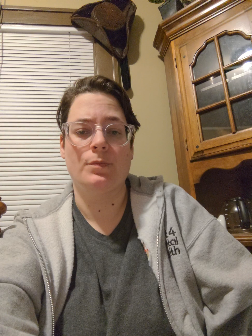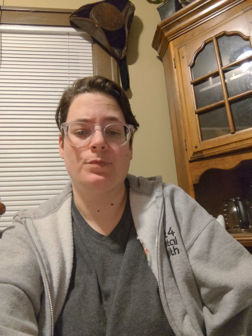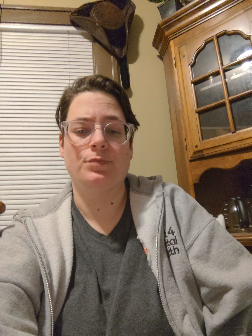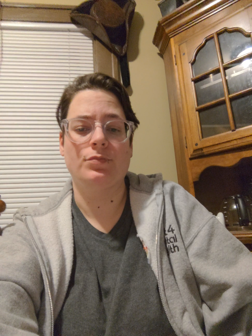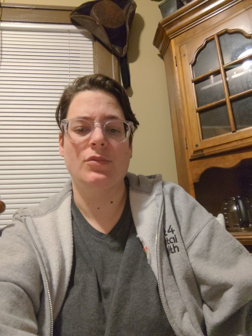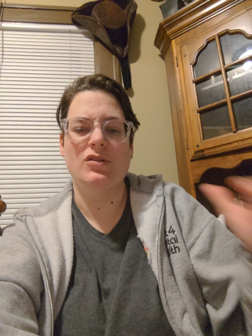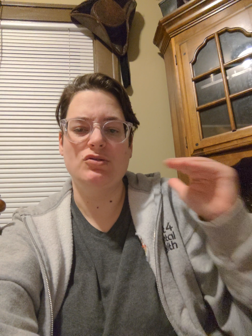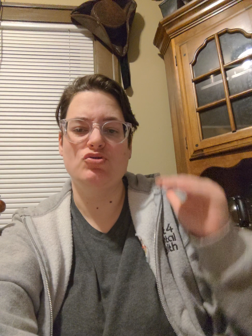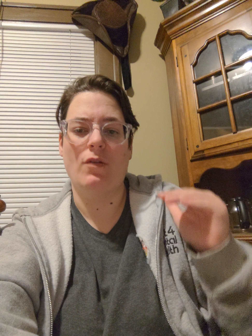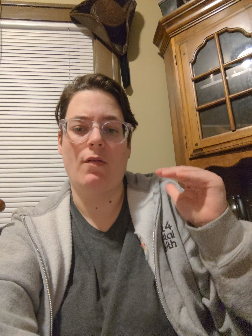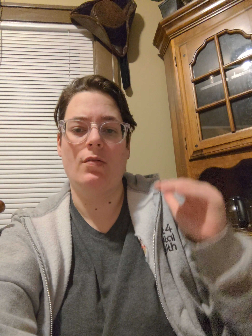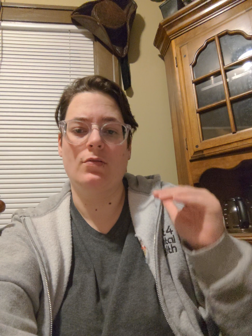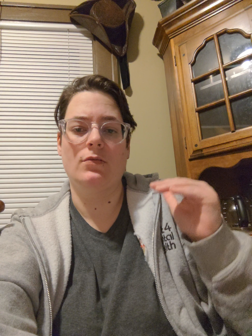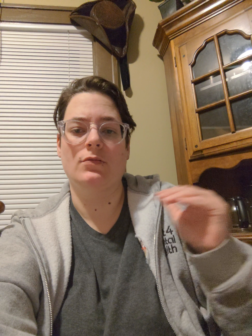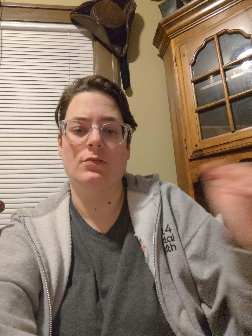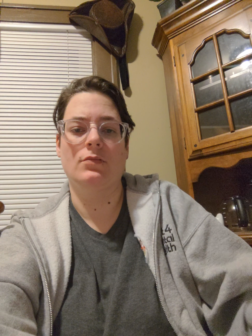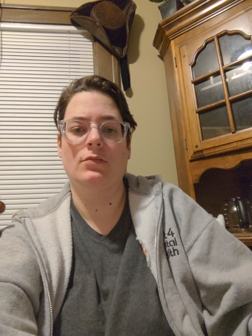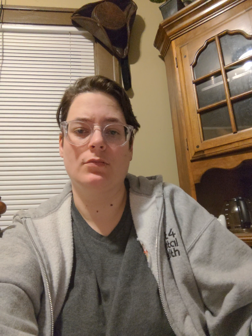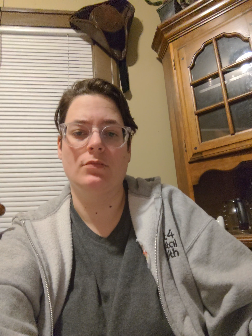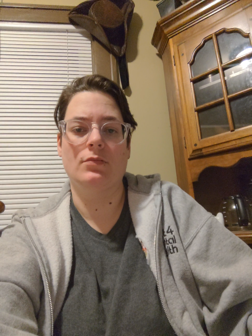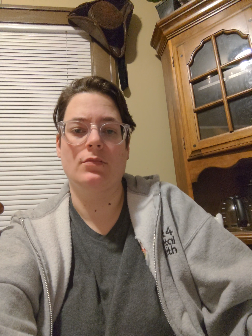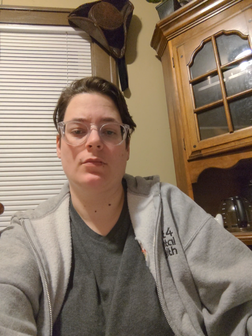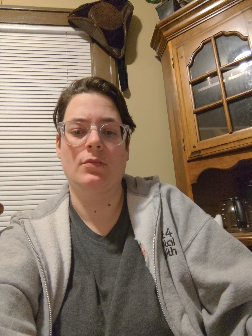child